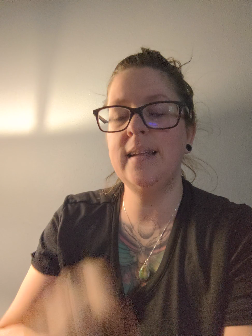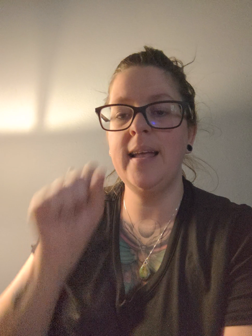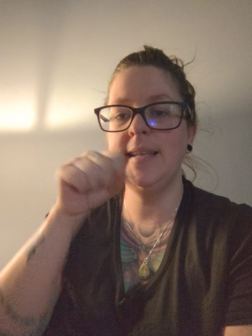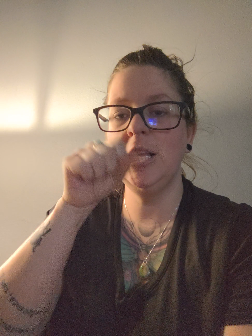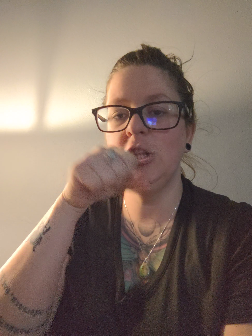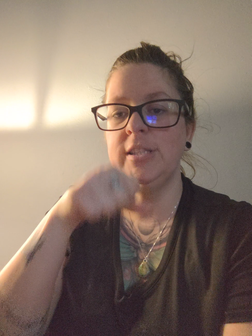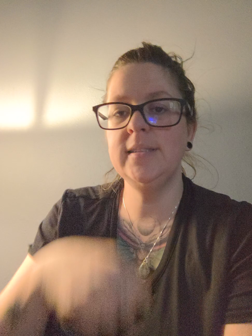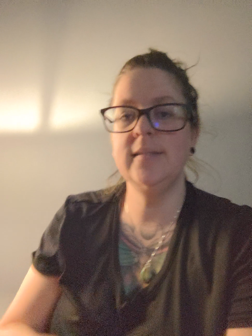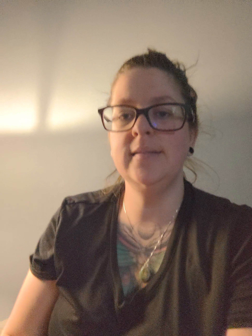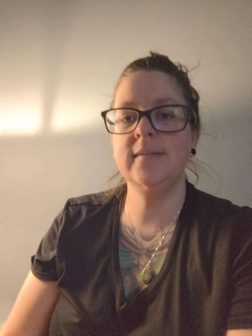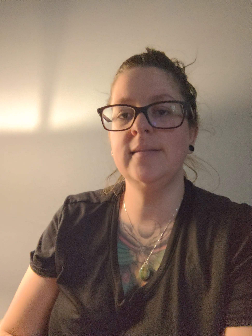carrot